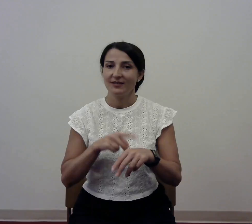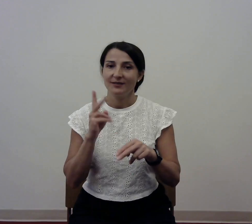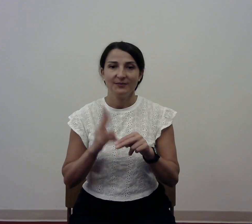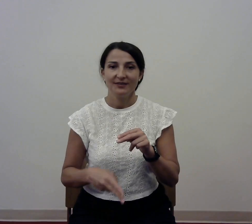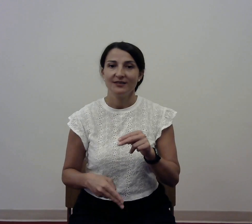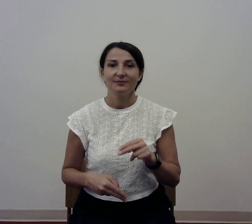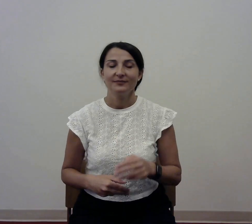bitmək